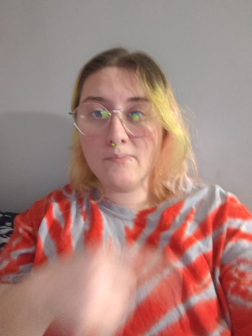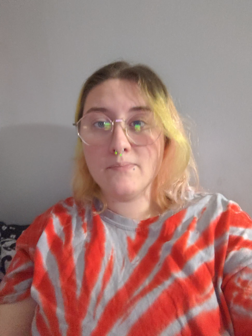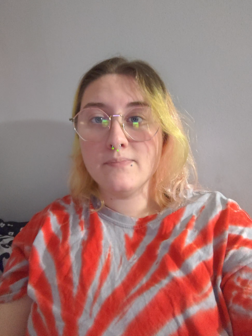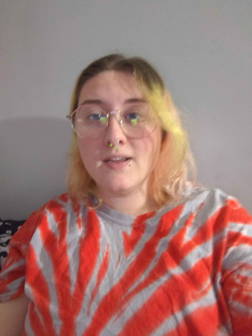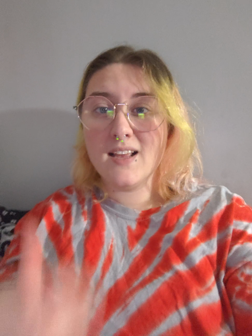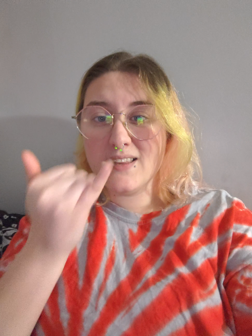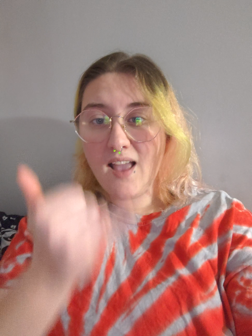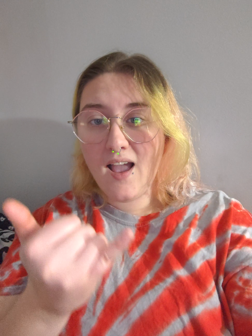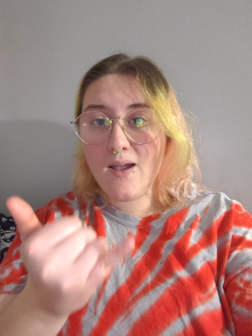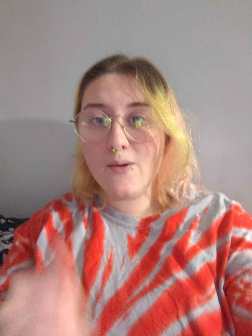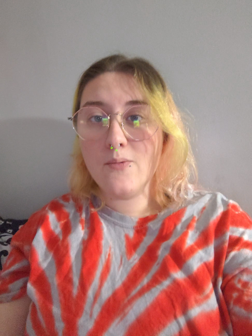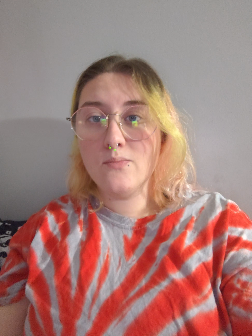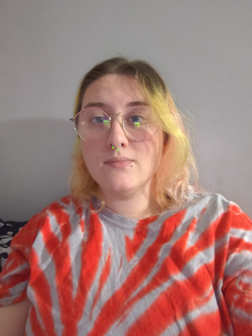now